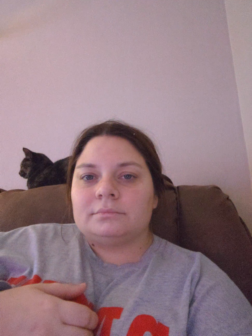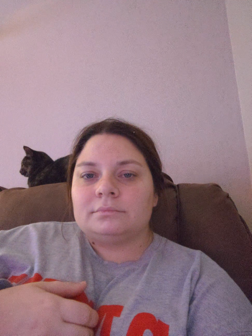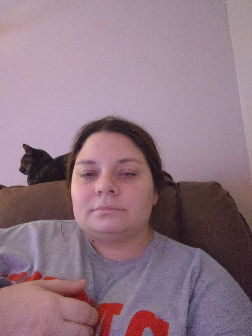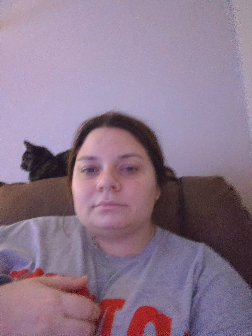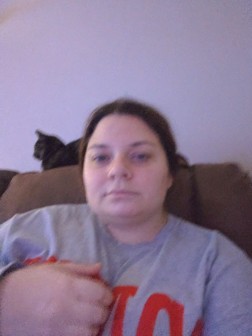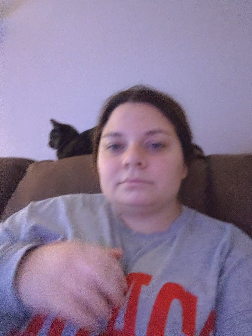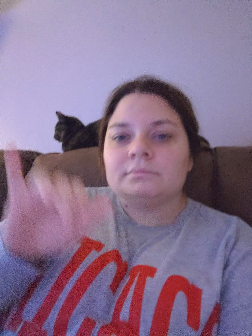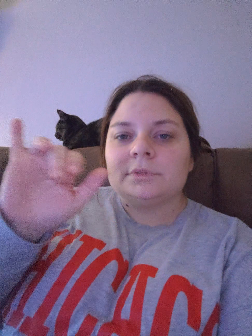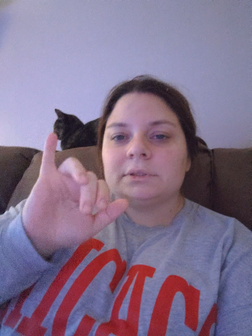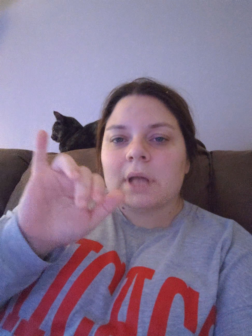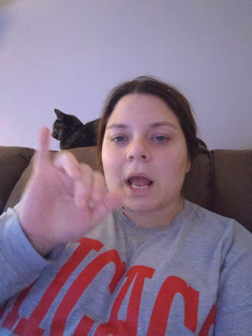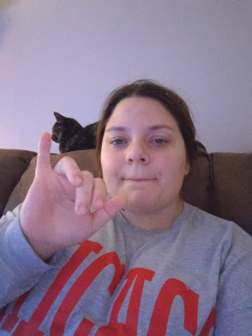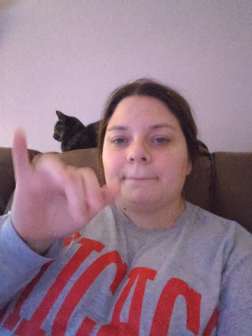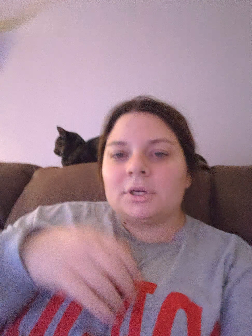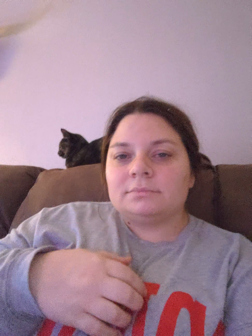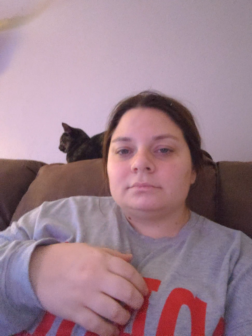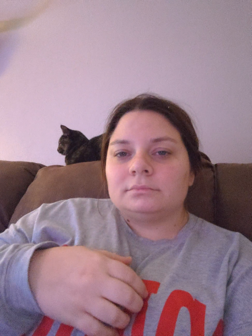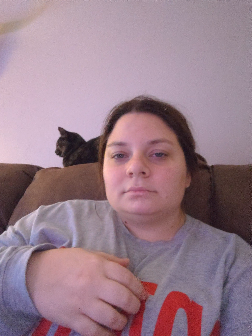same